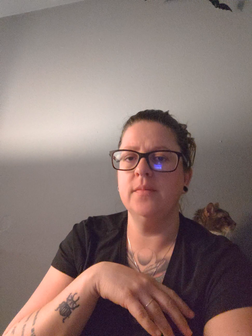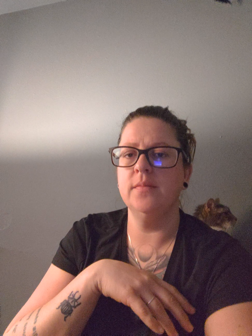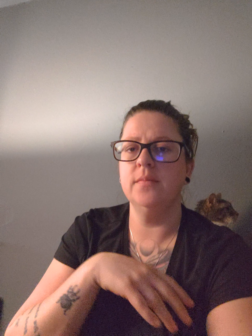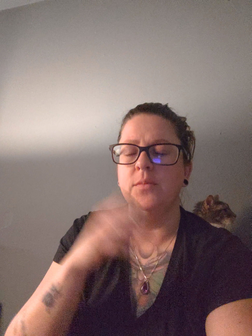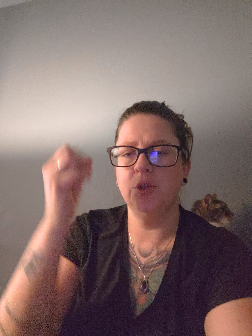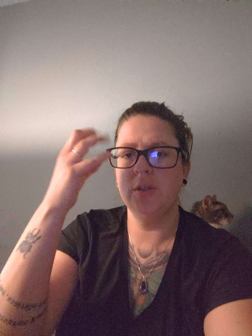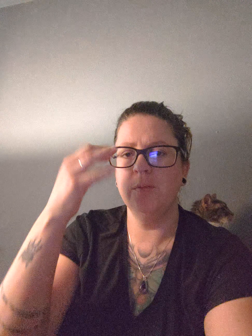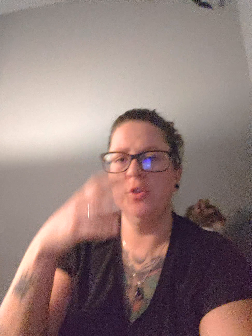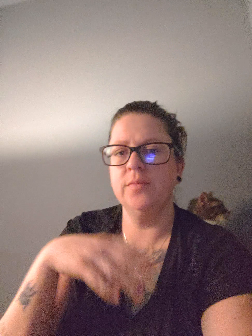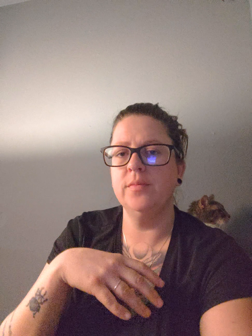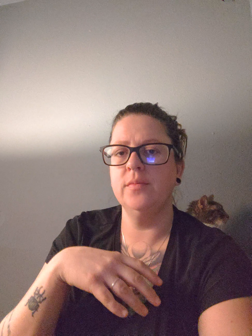shower